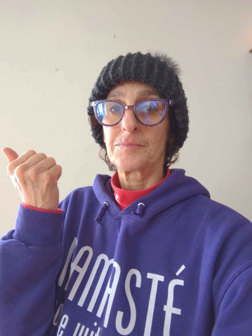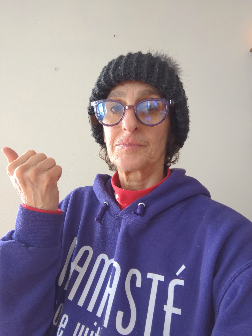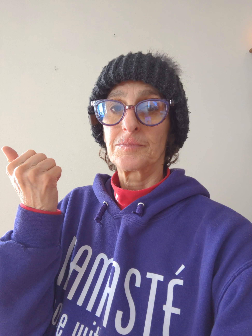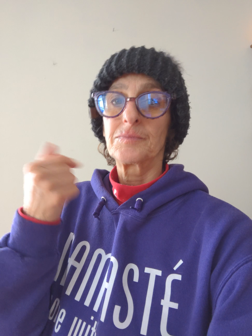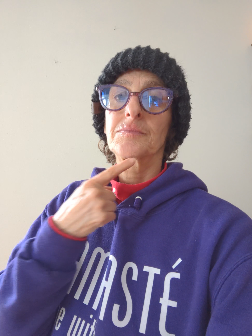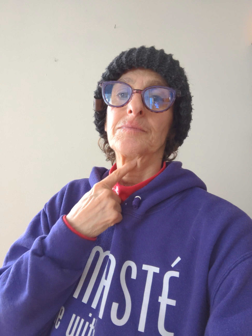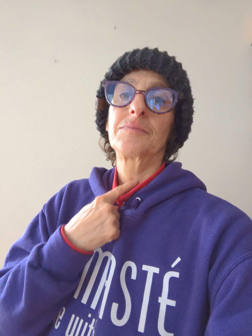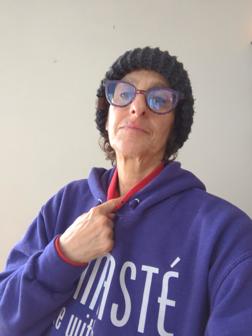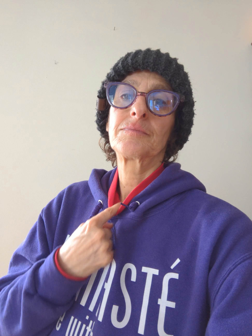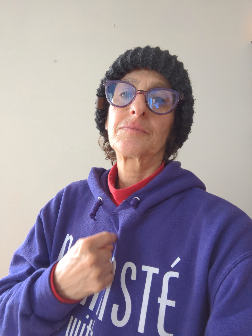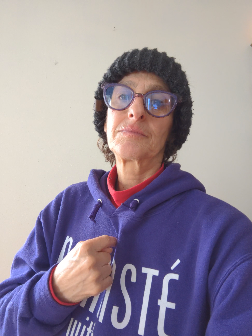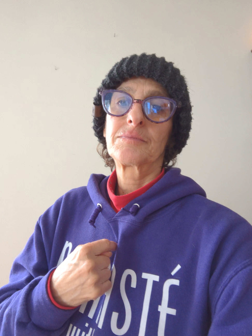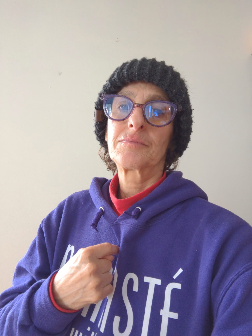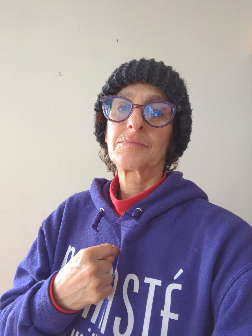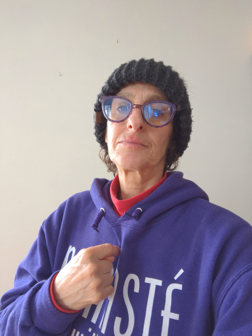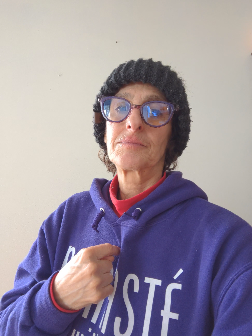thirsty